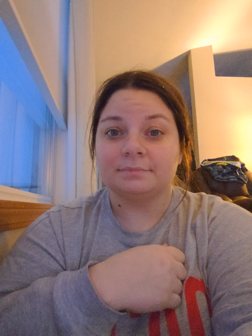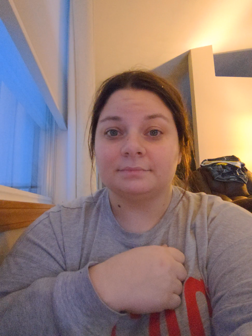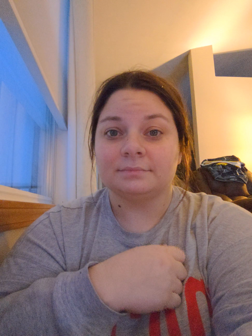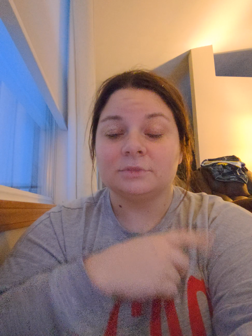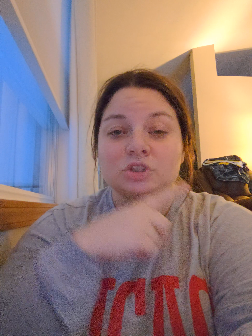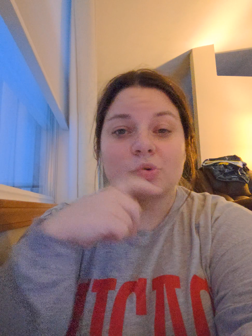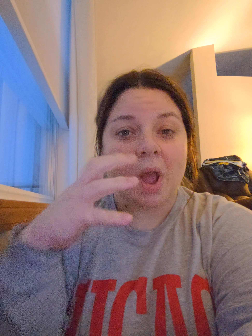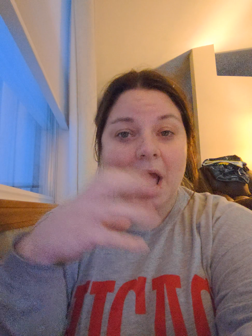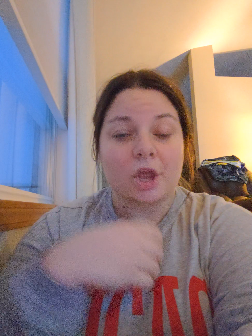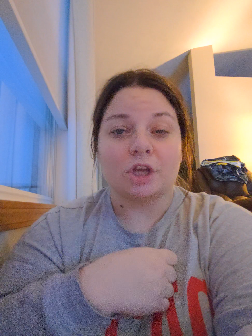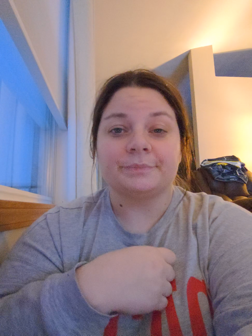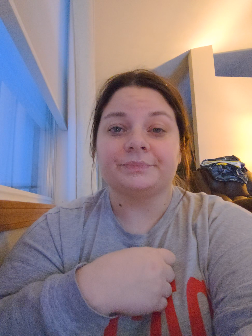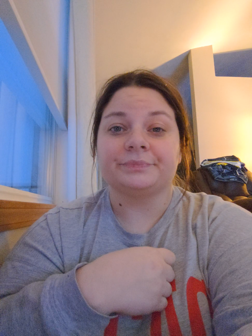dryer